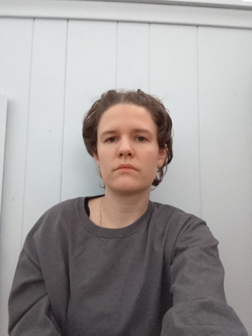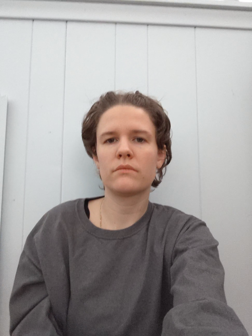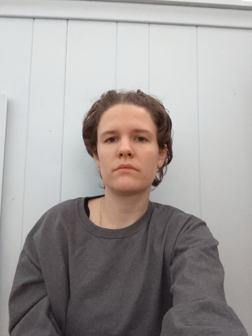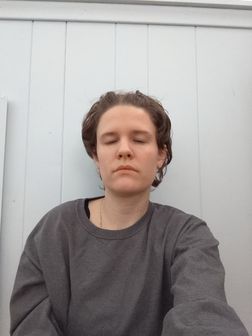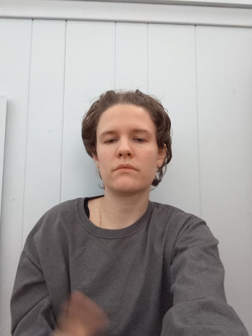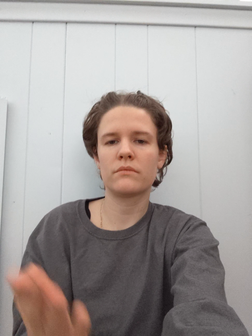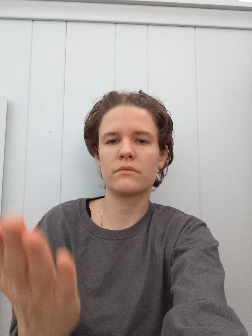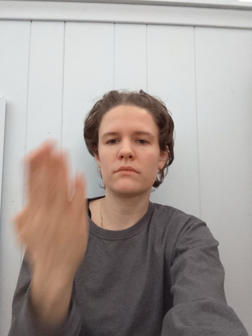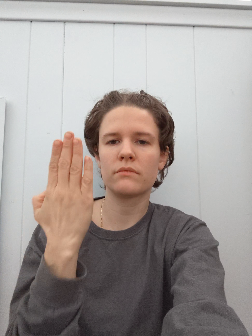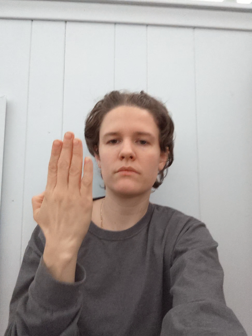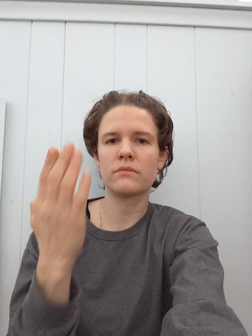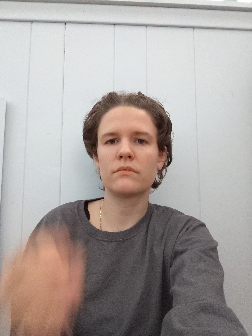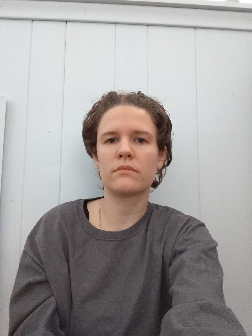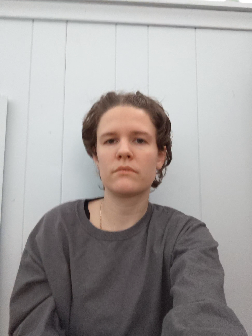morning